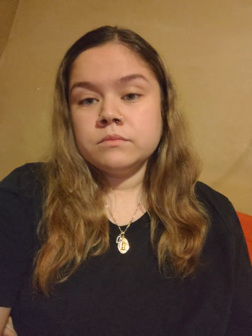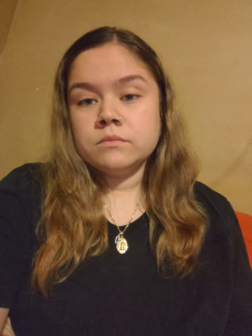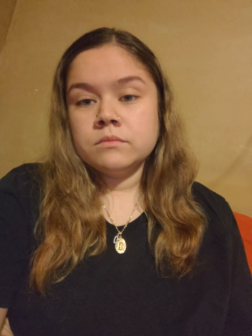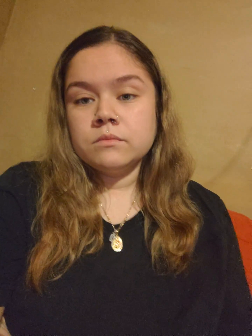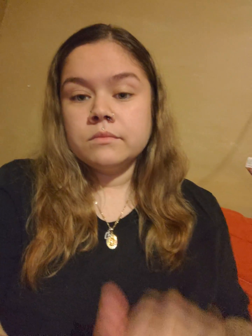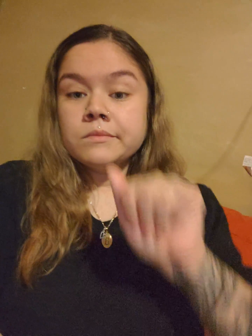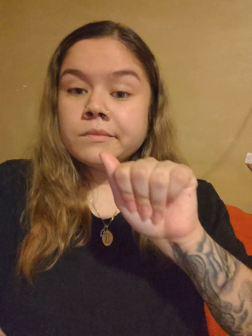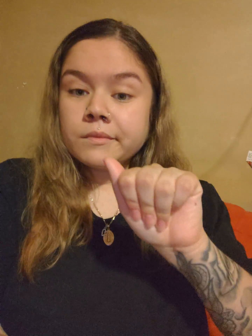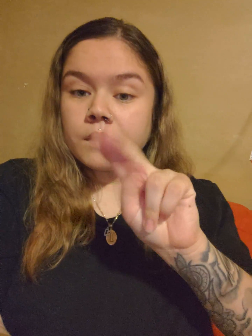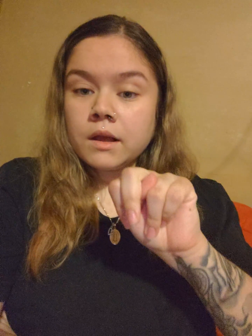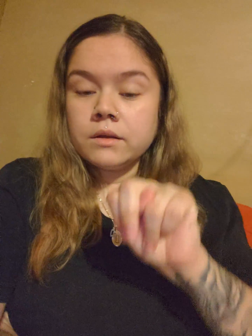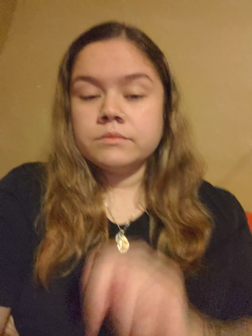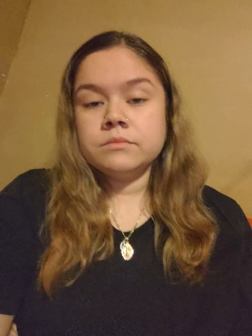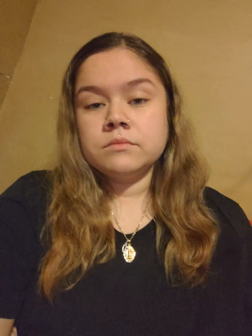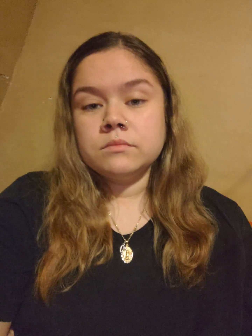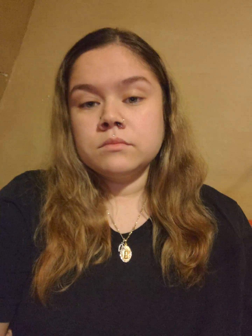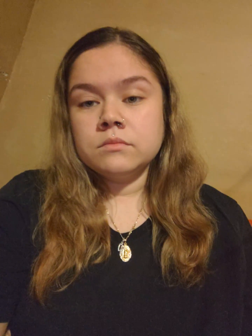an